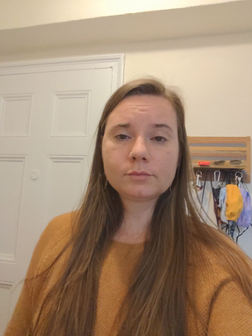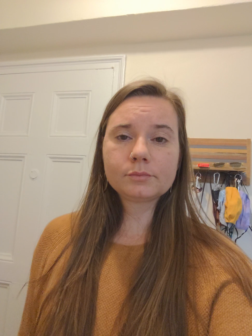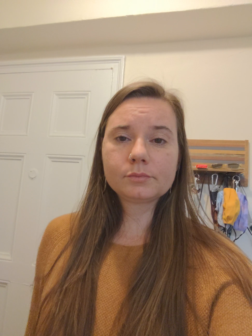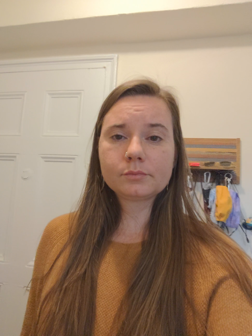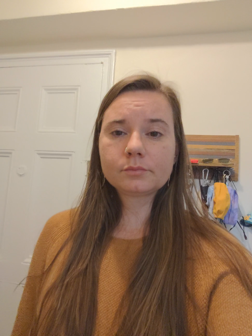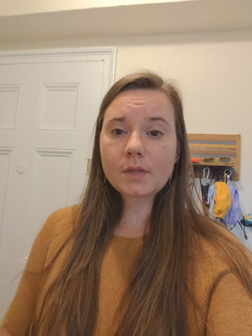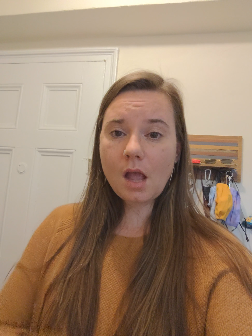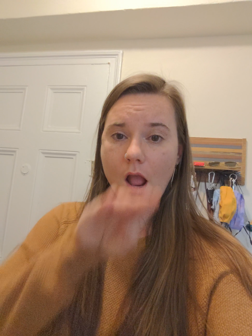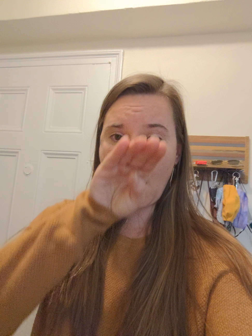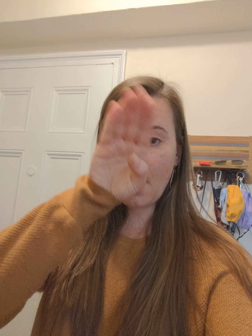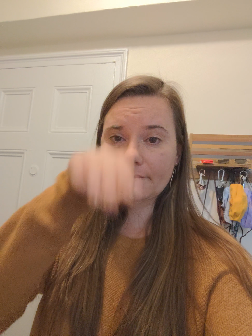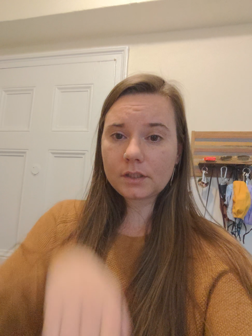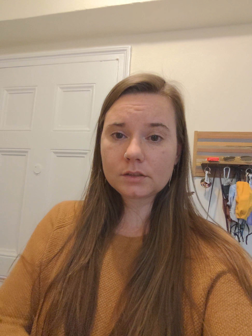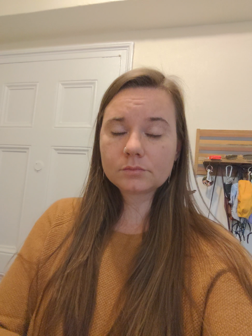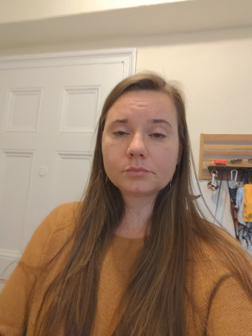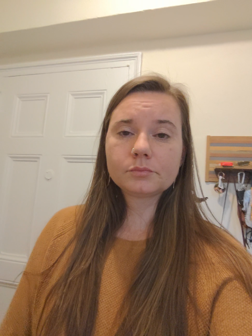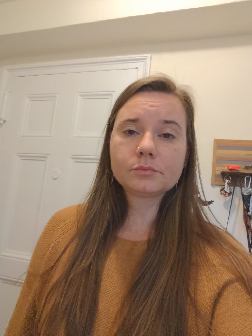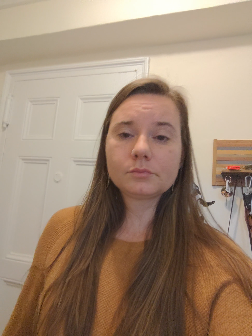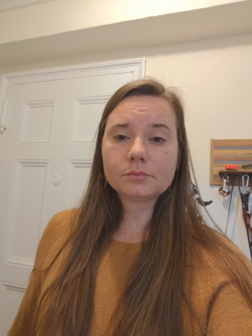elephant